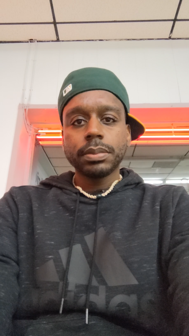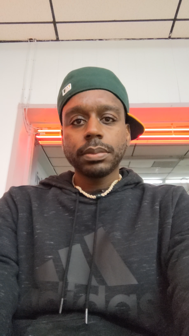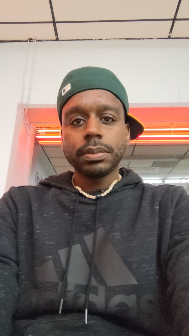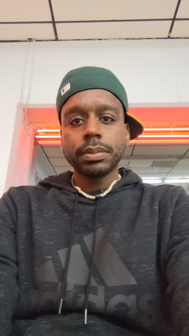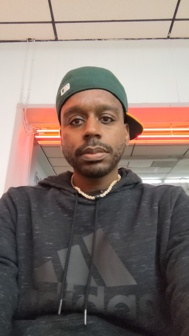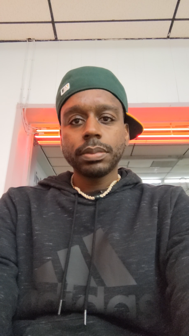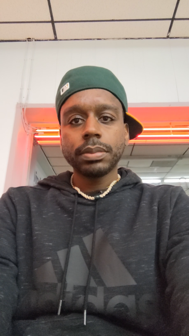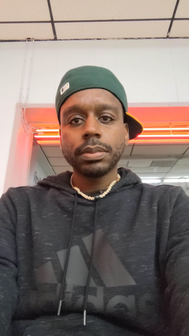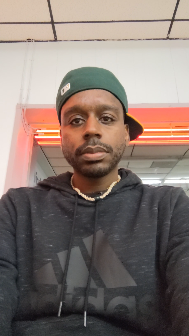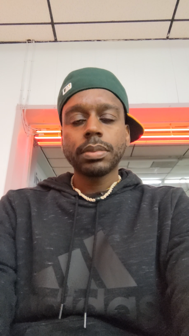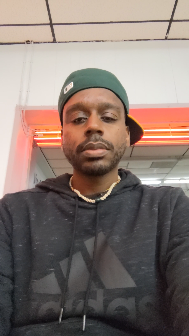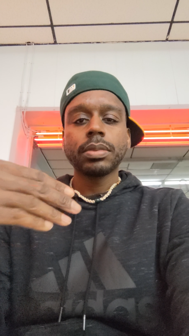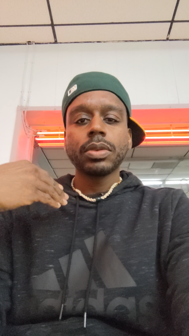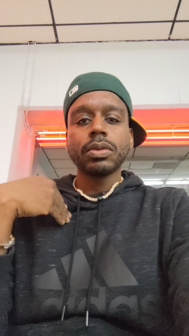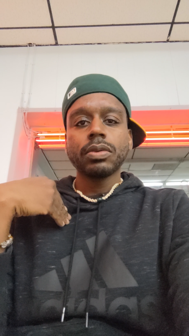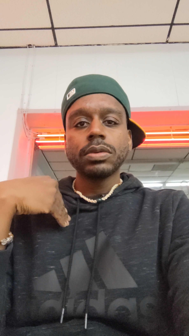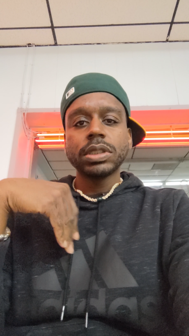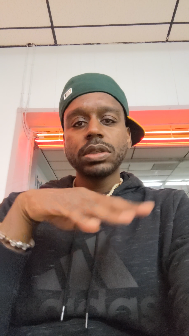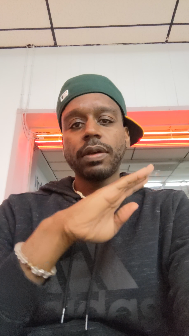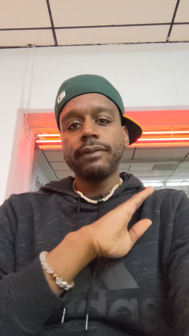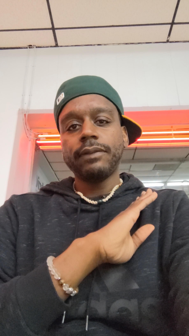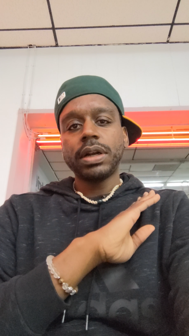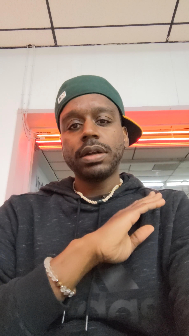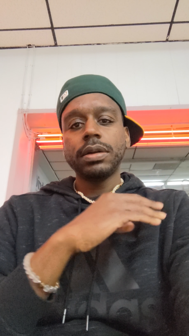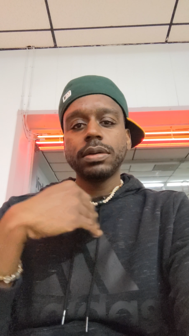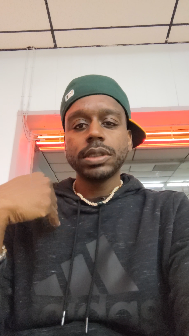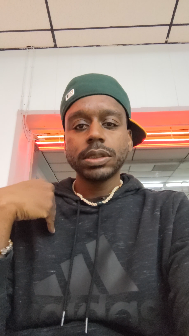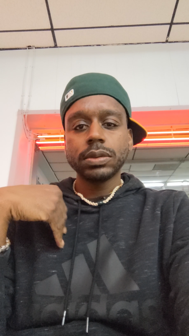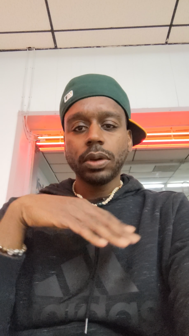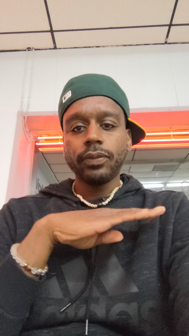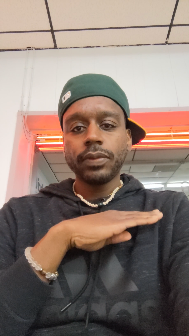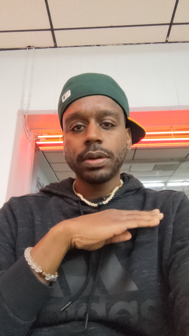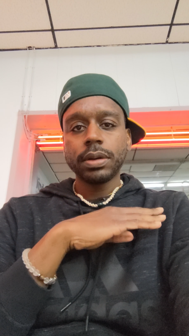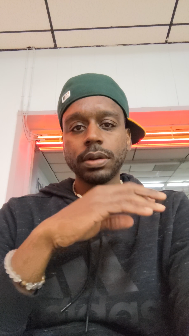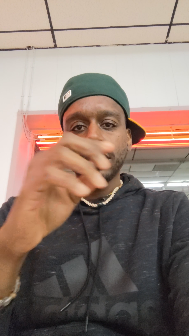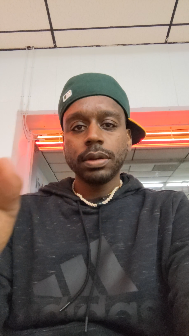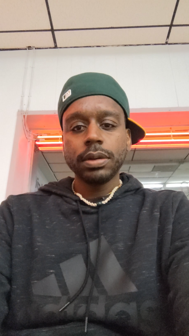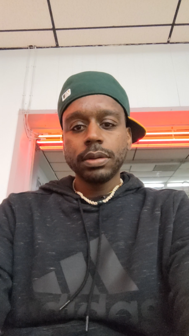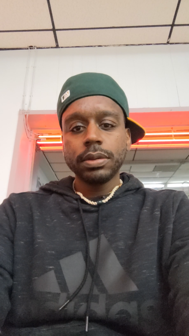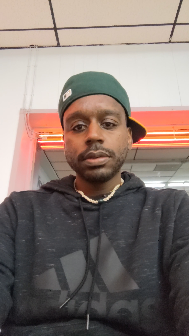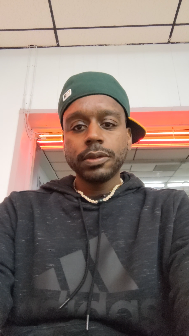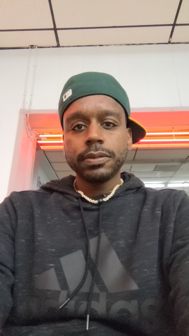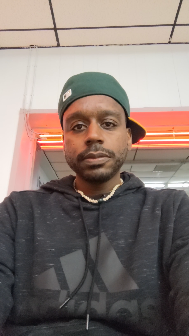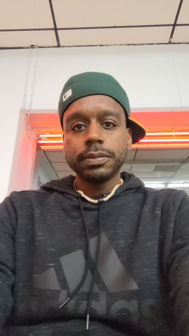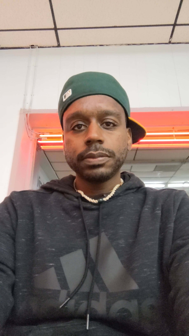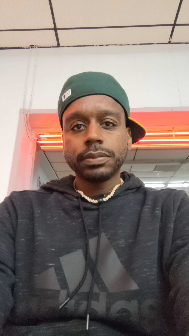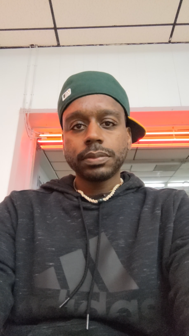scarf